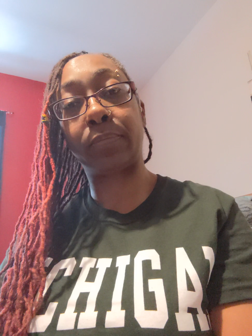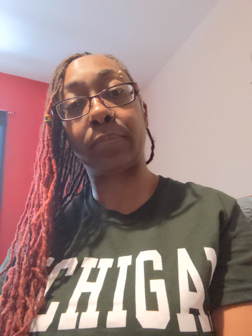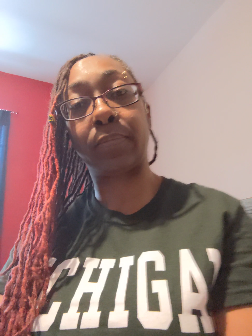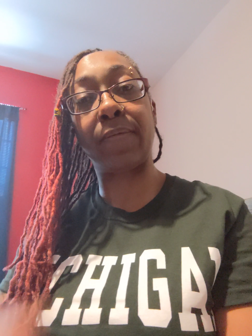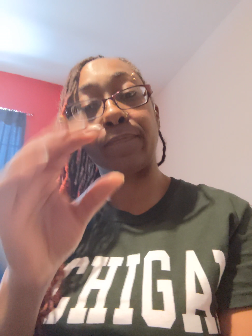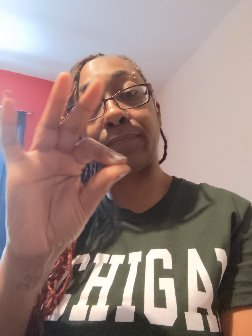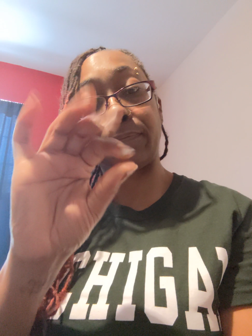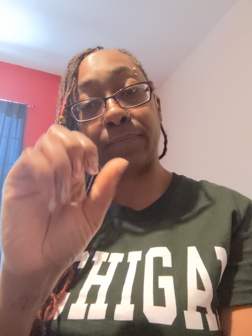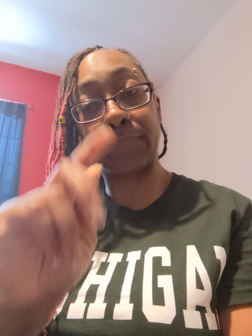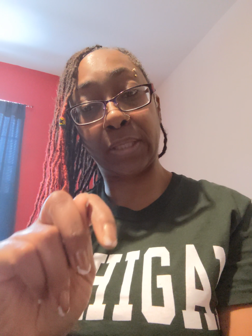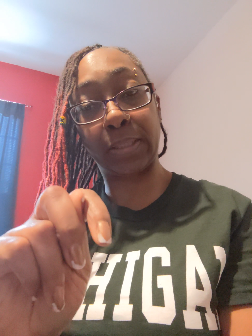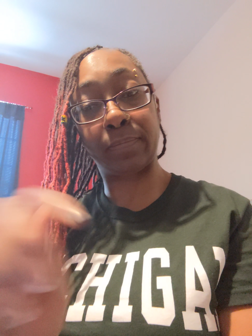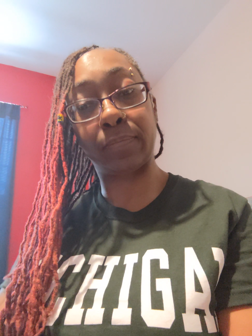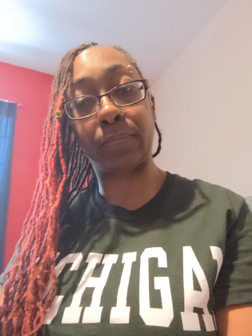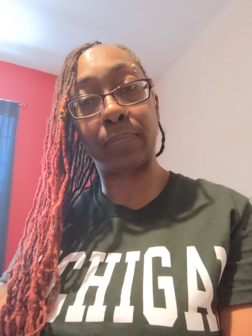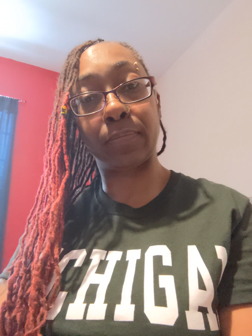feet